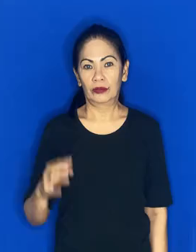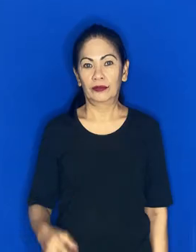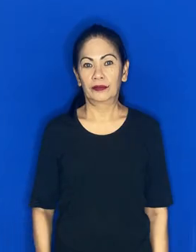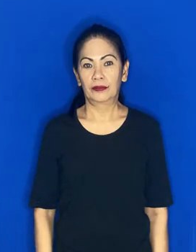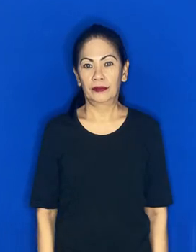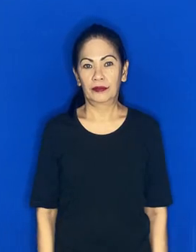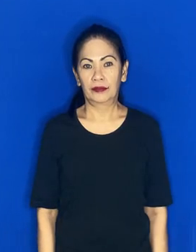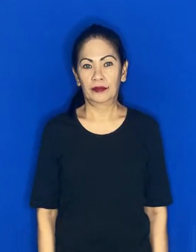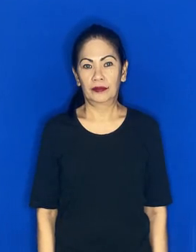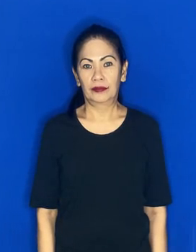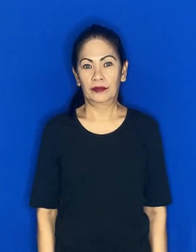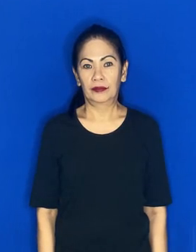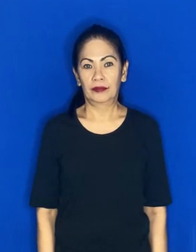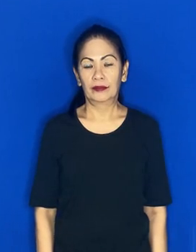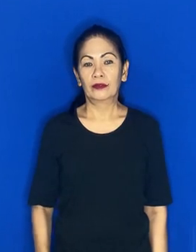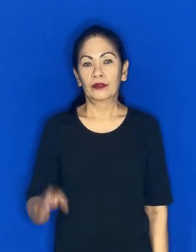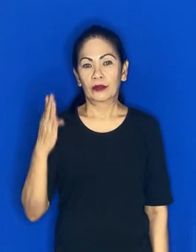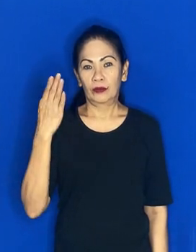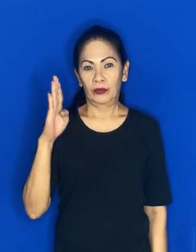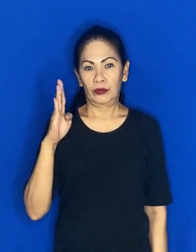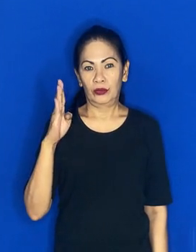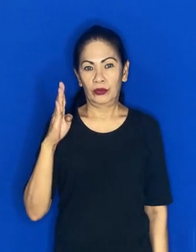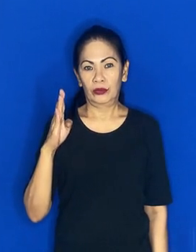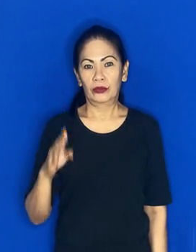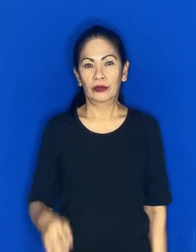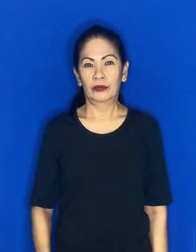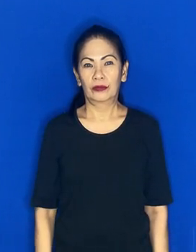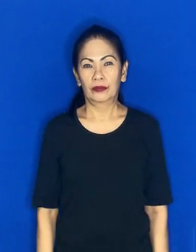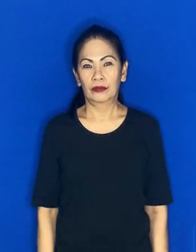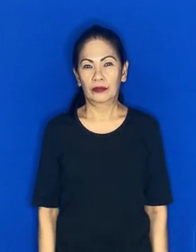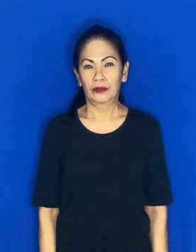blue